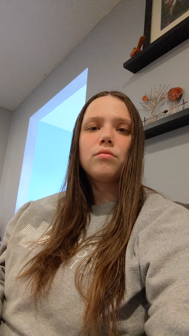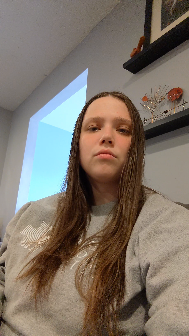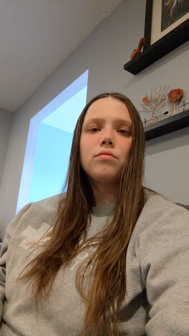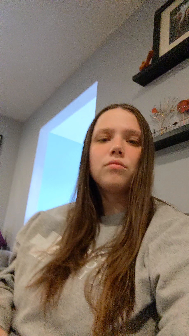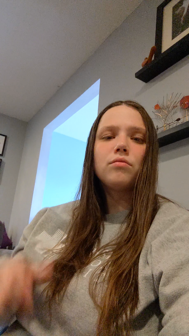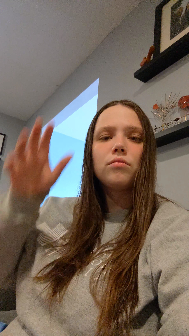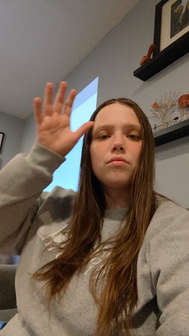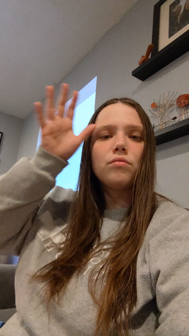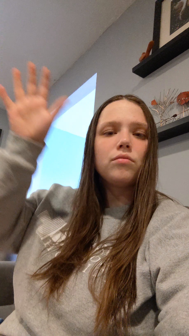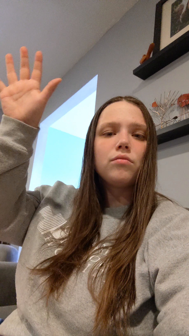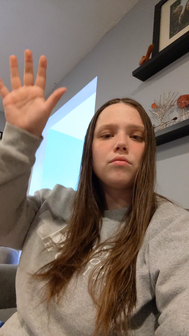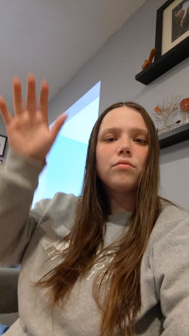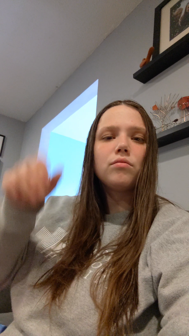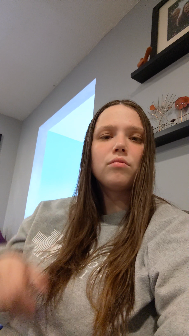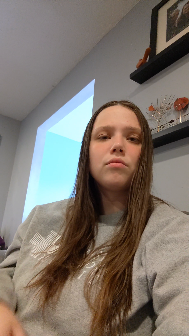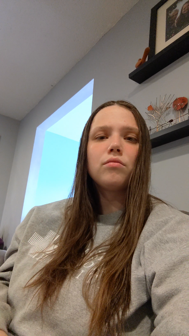moose